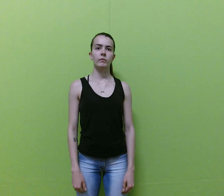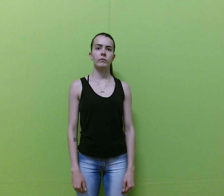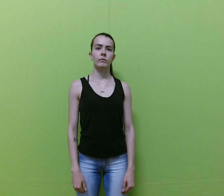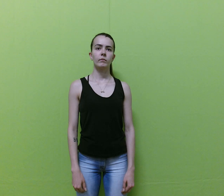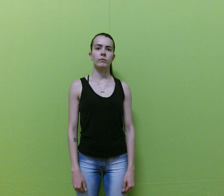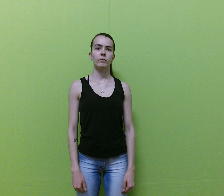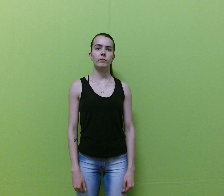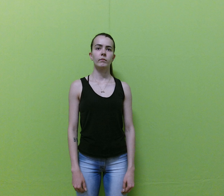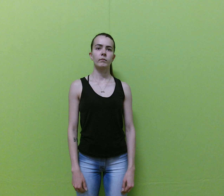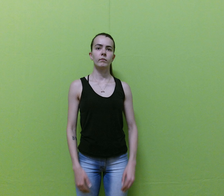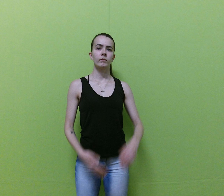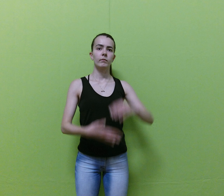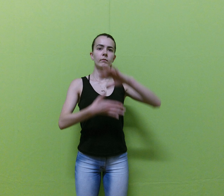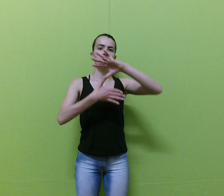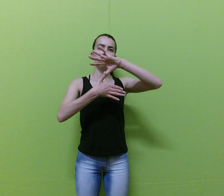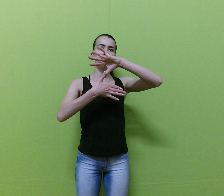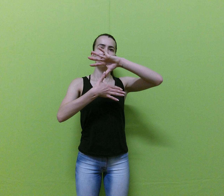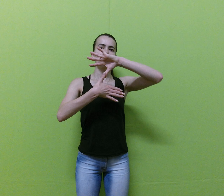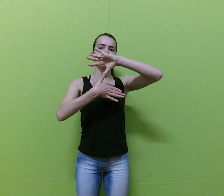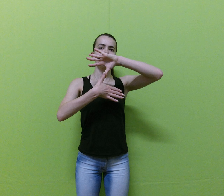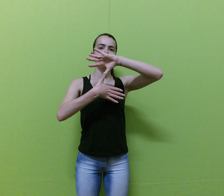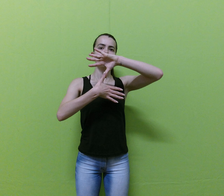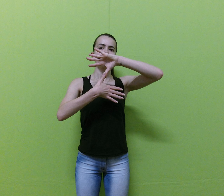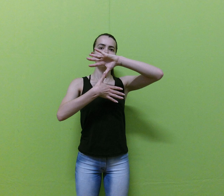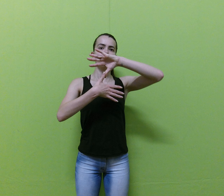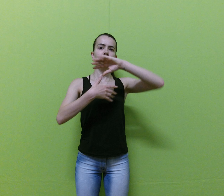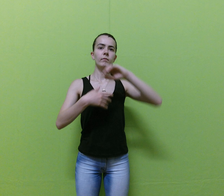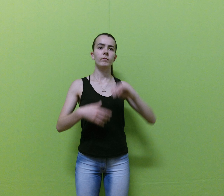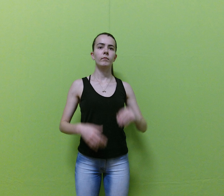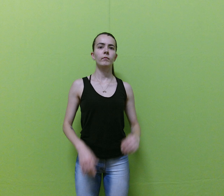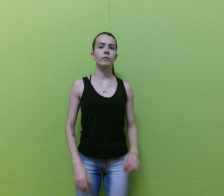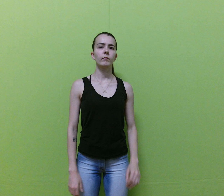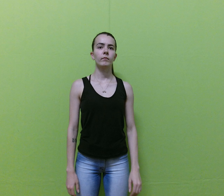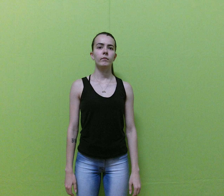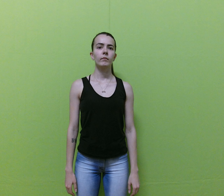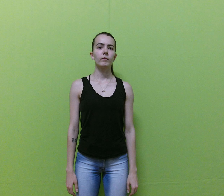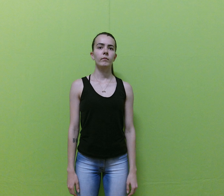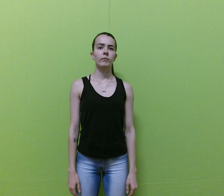América